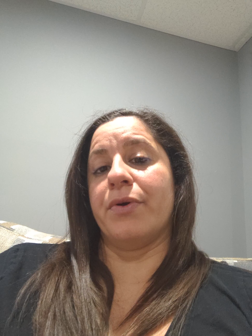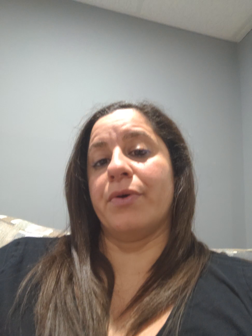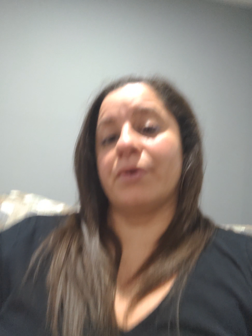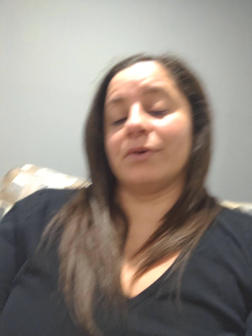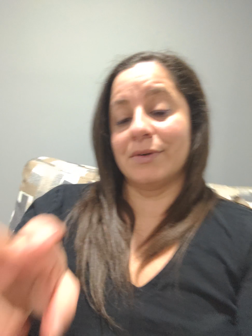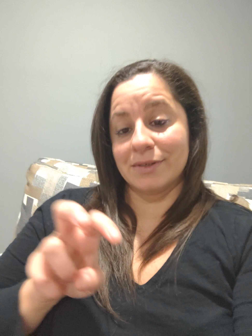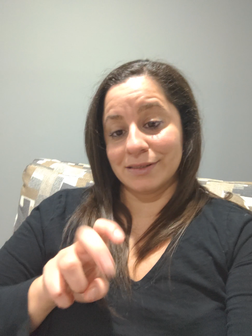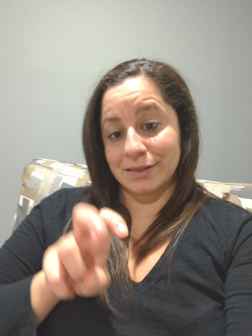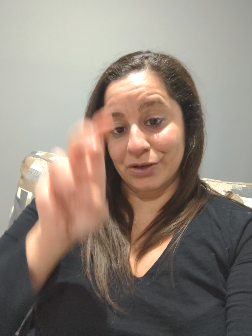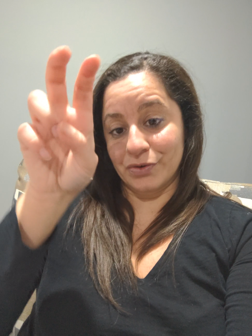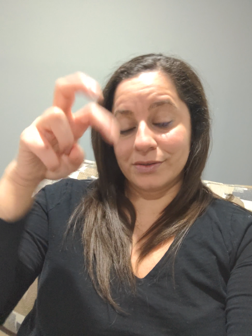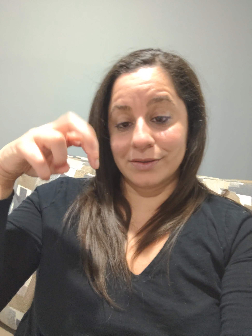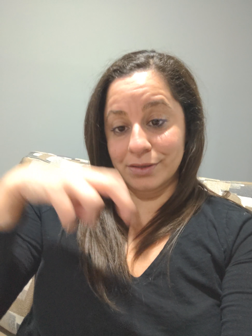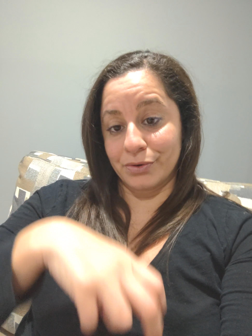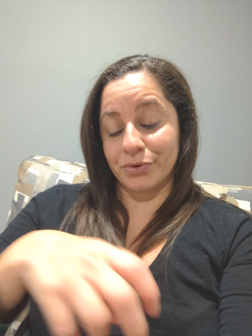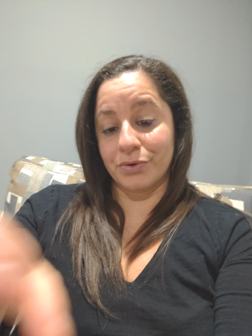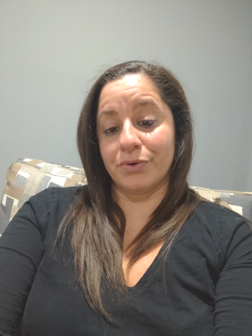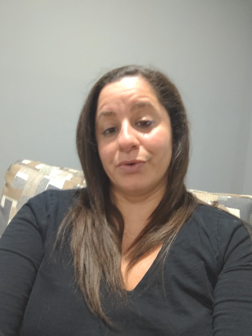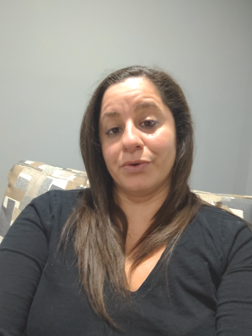stairs